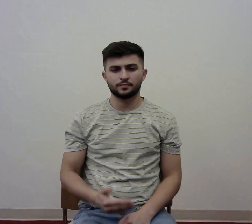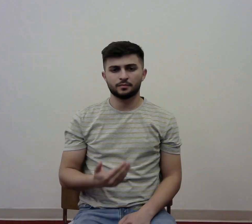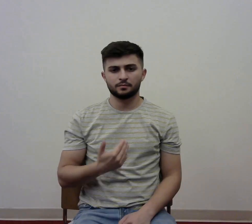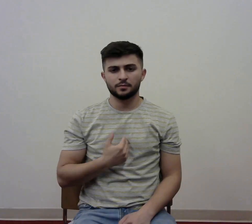mən